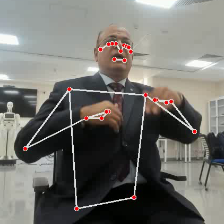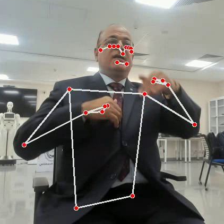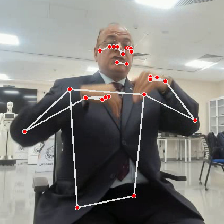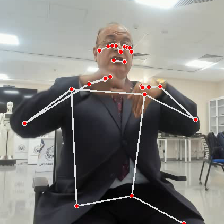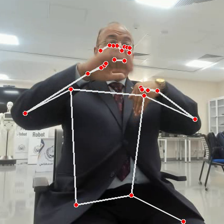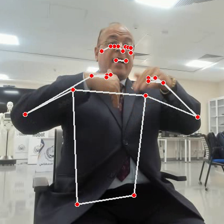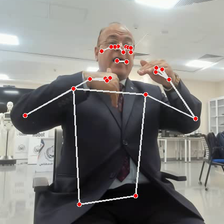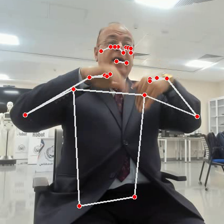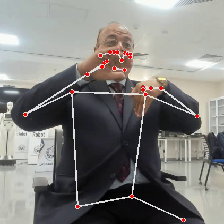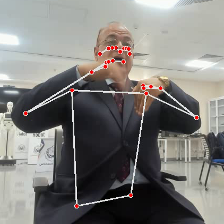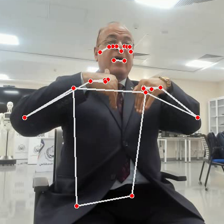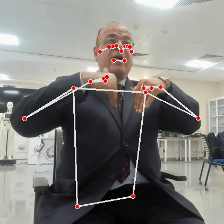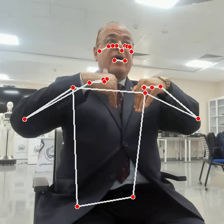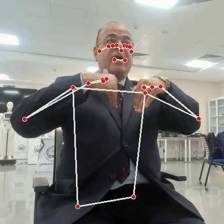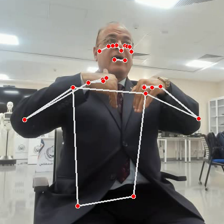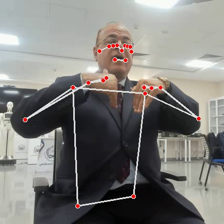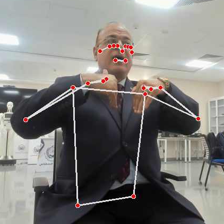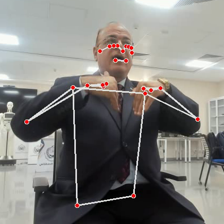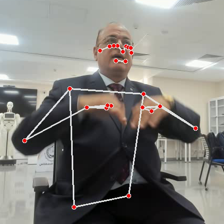shar3